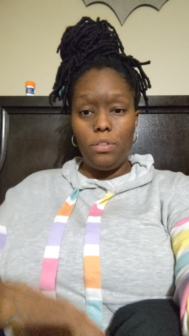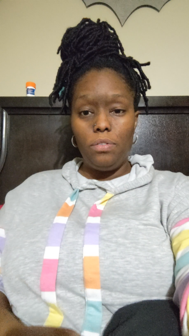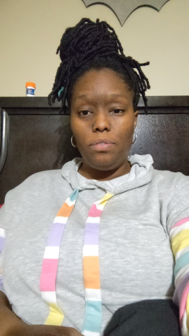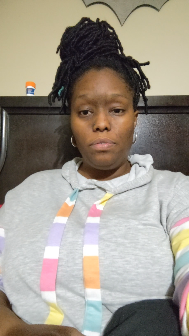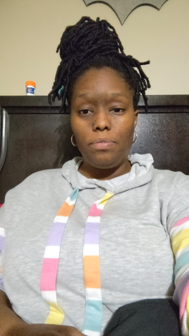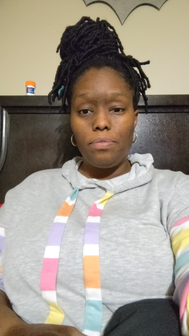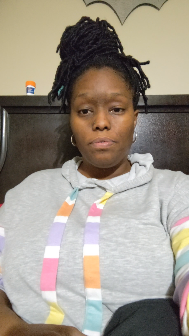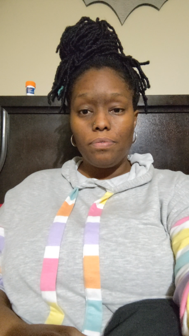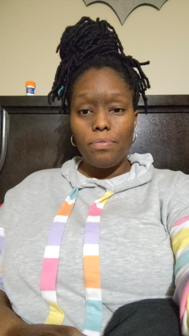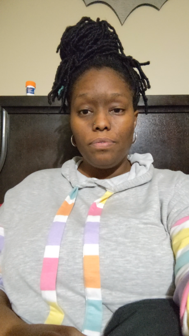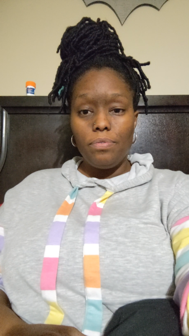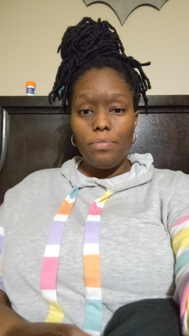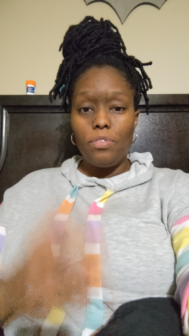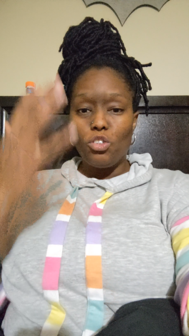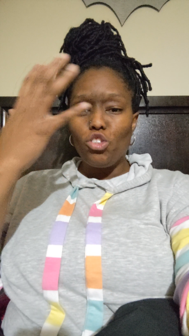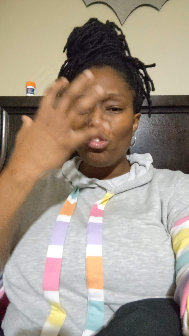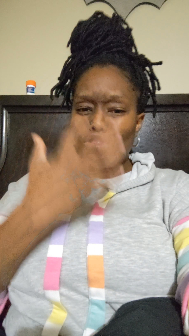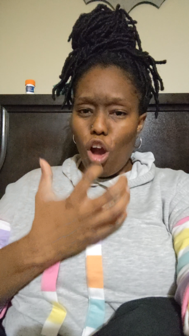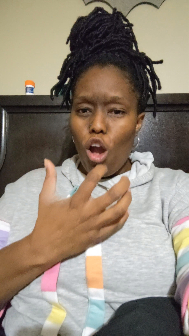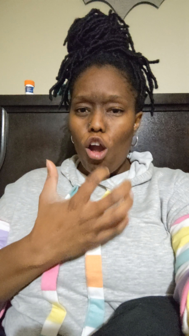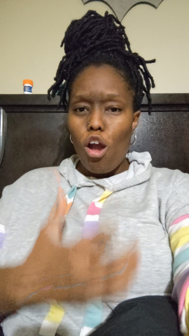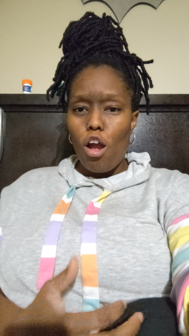dark